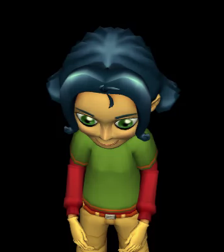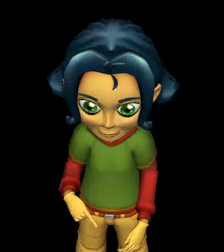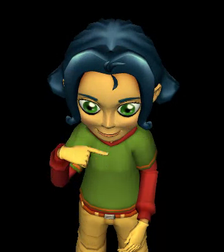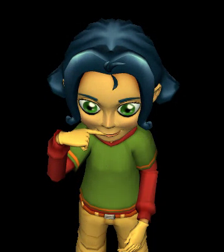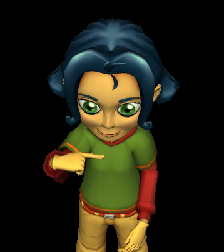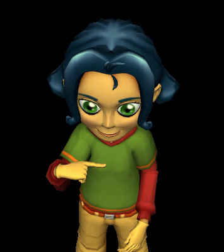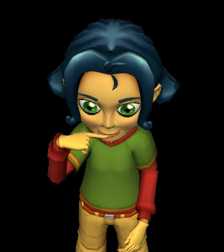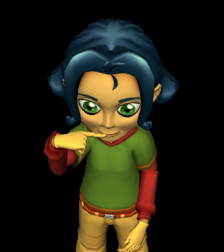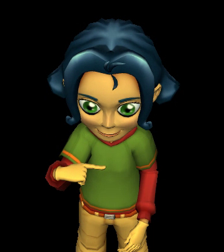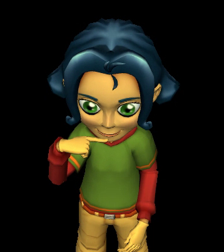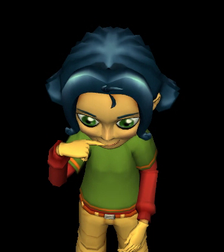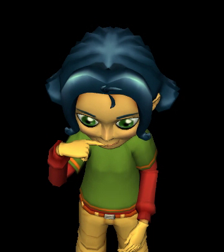يتحدث